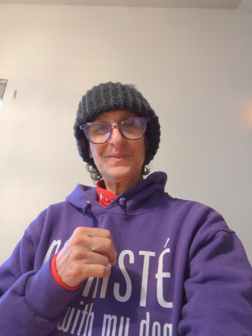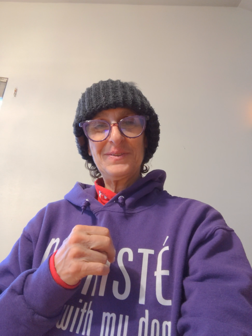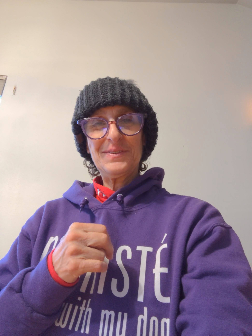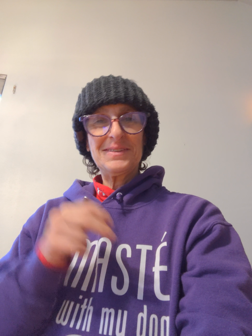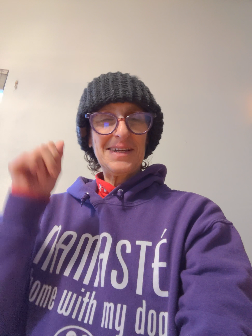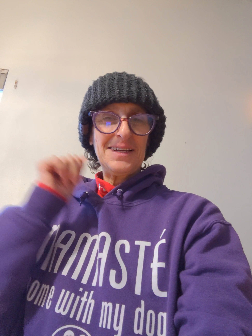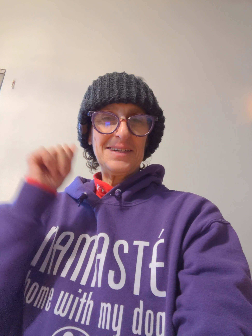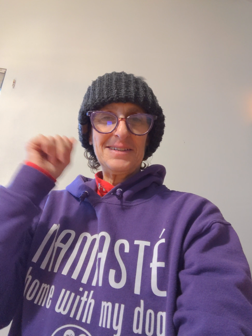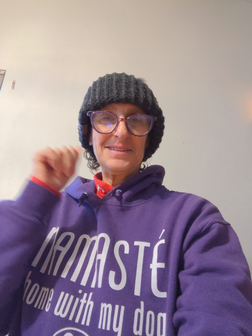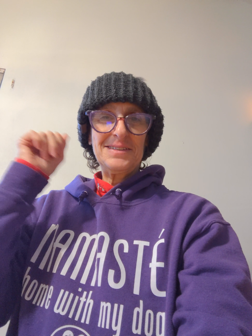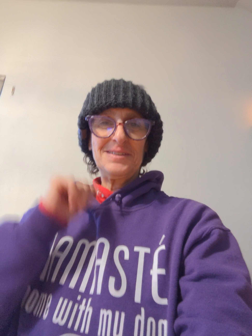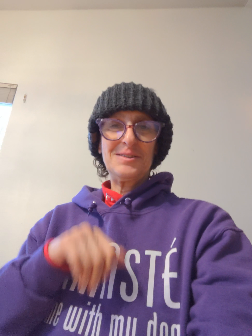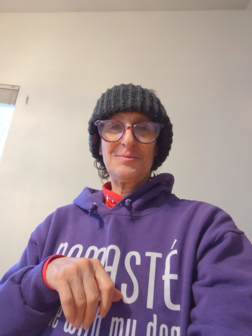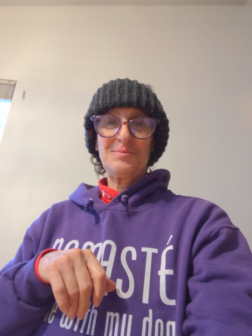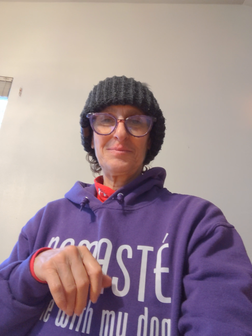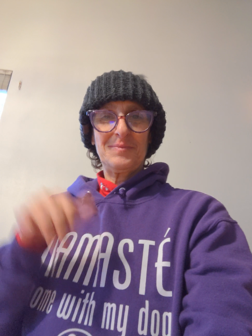aunt